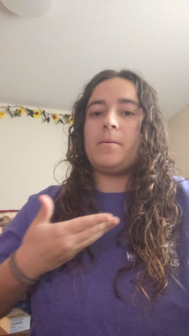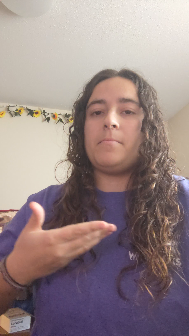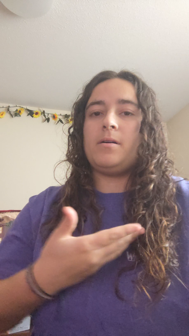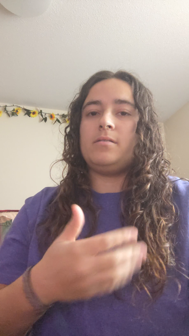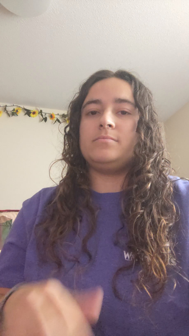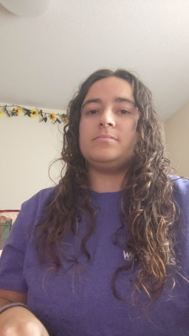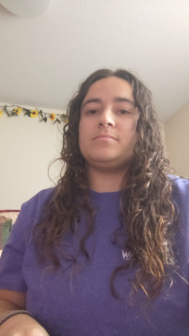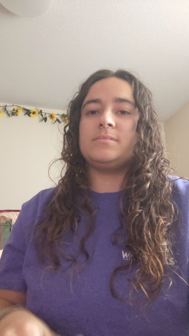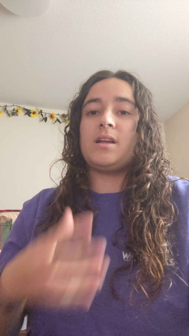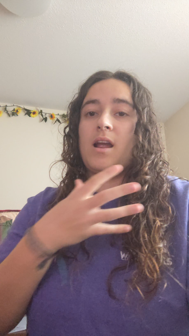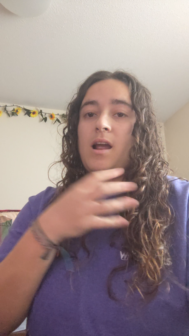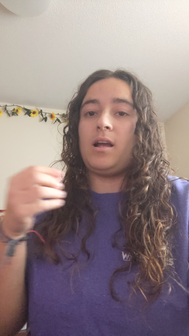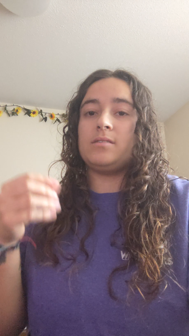and